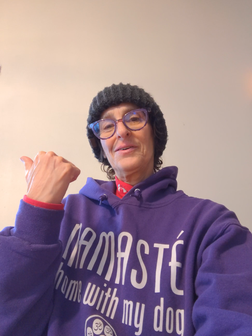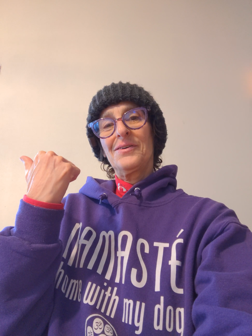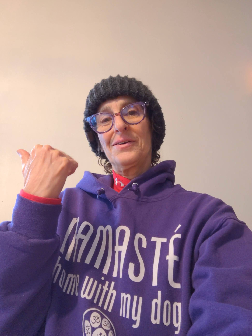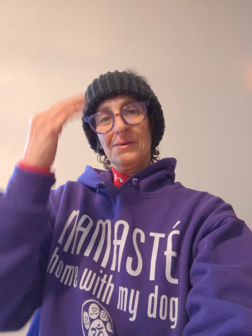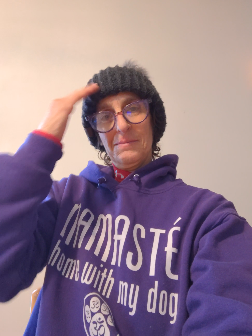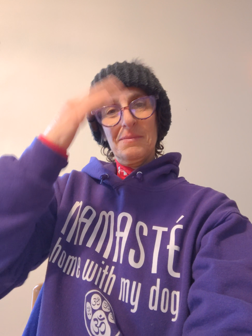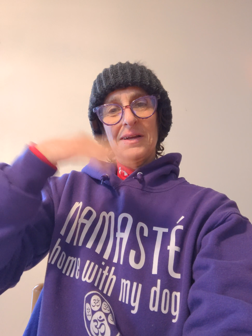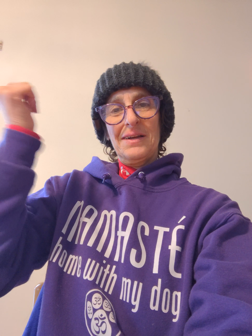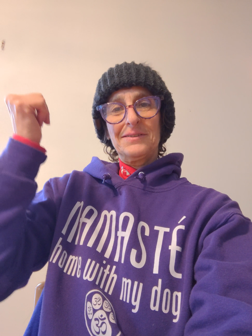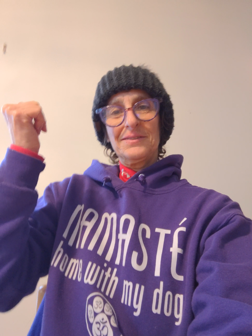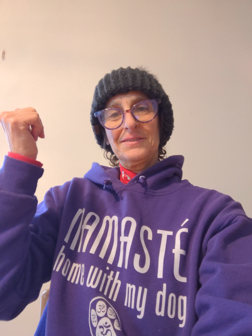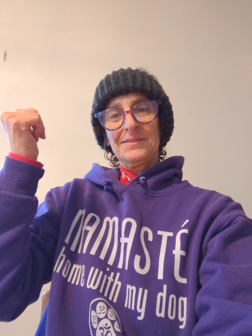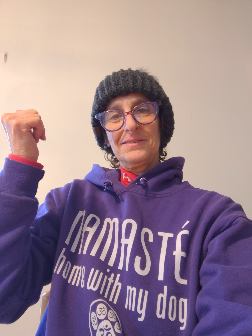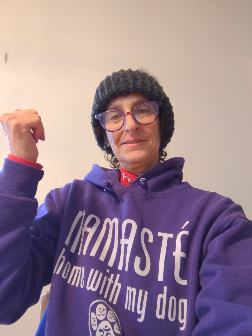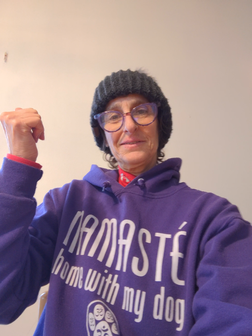because